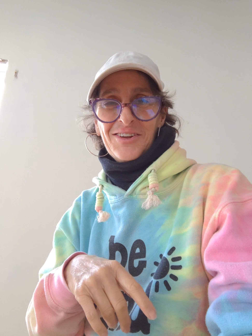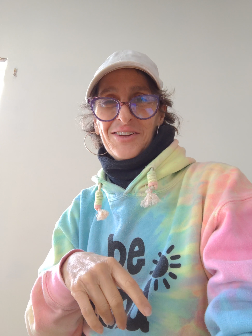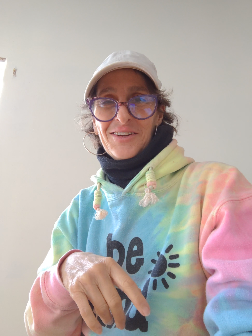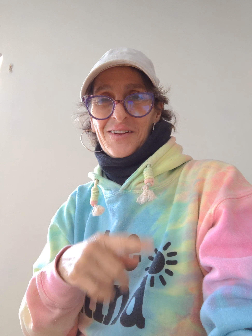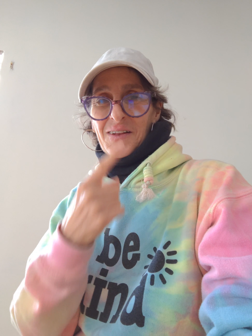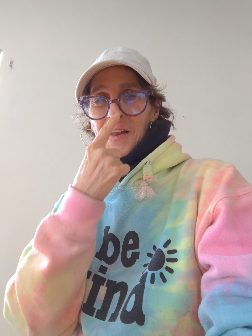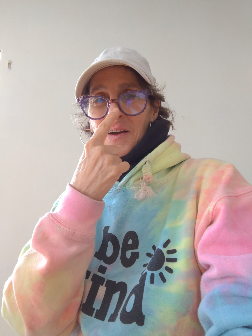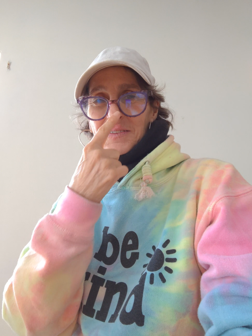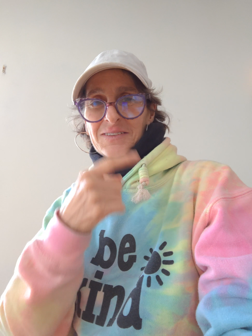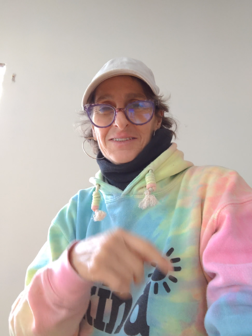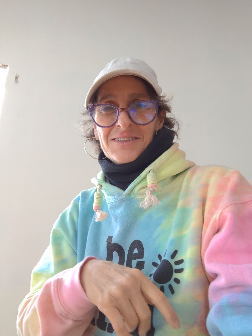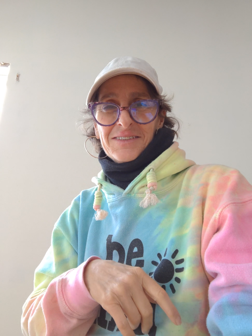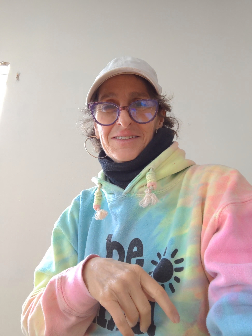nose